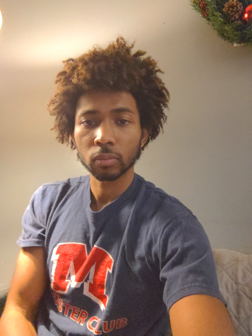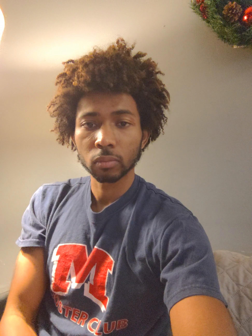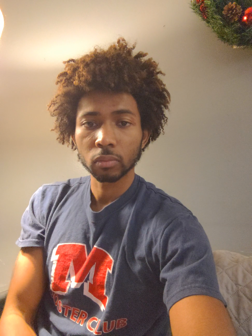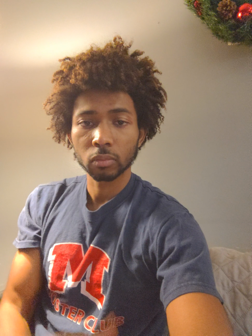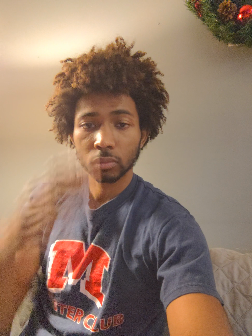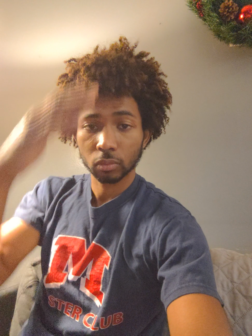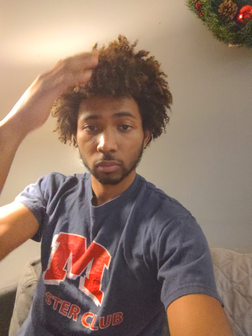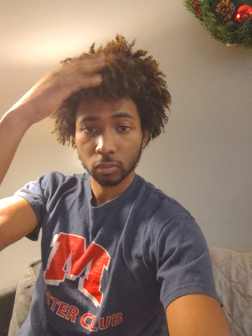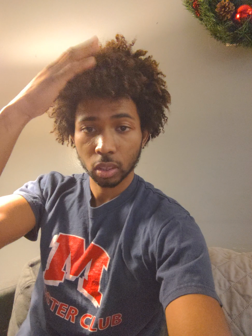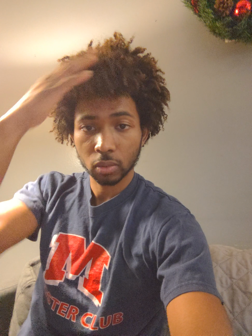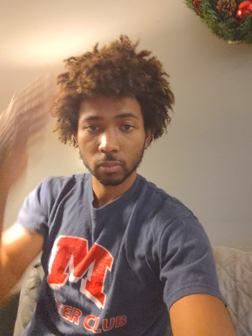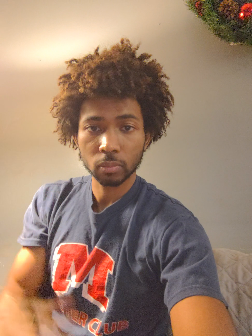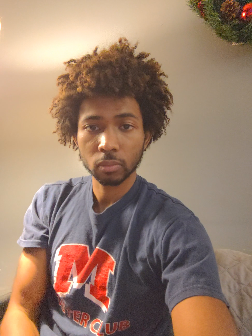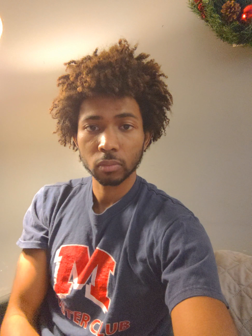hat